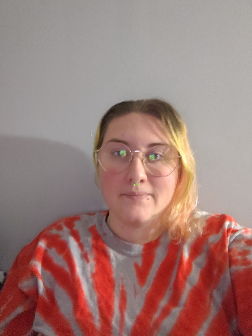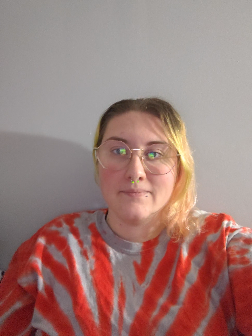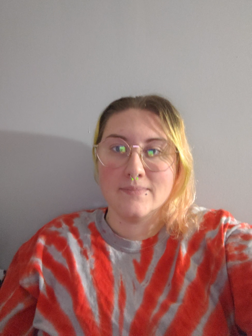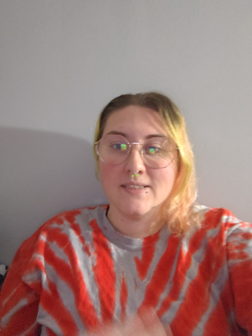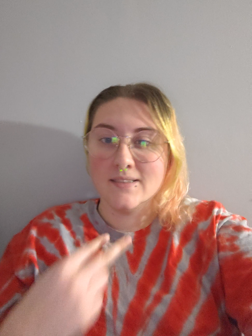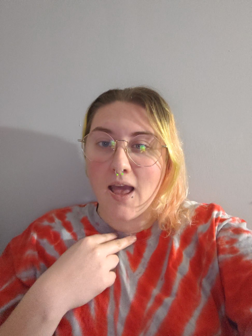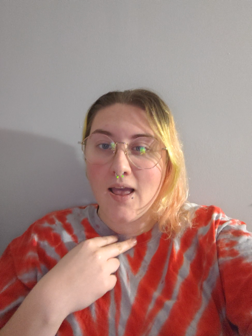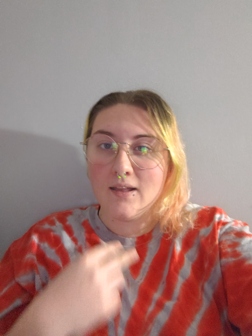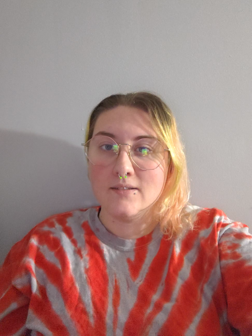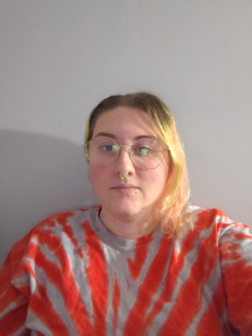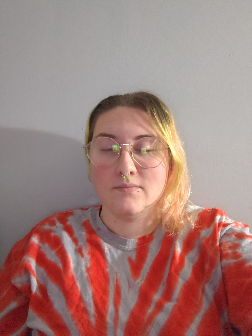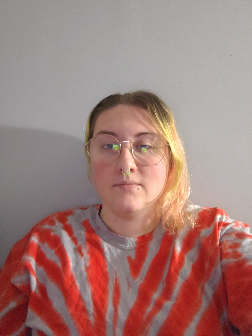stuck